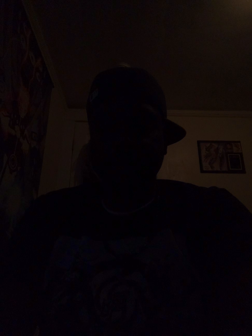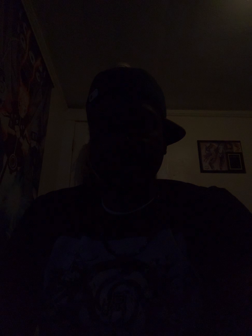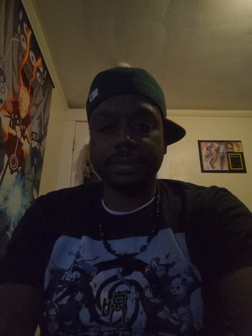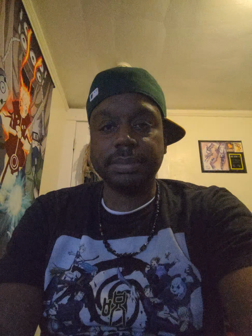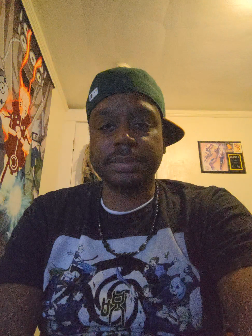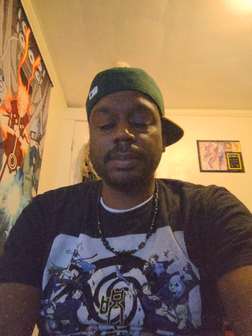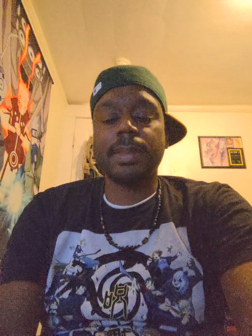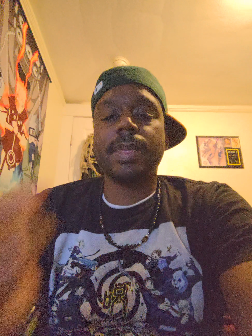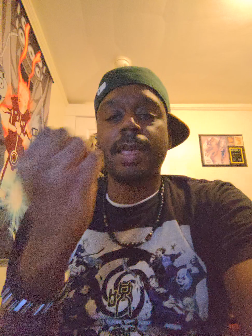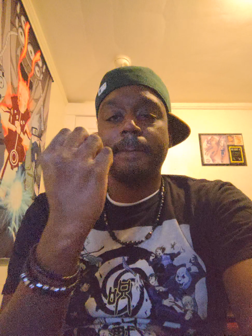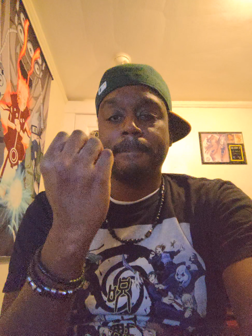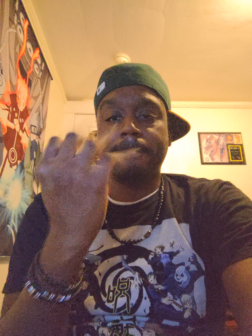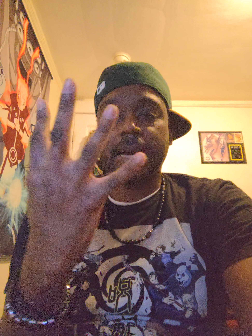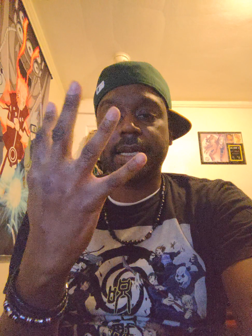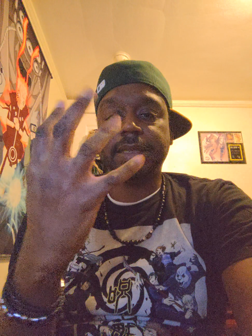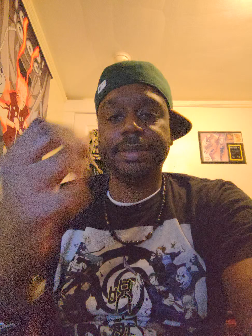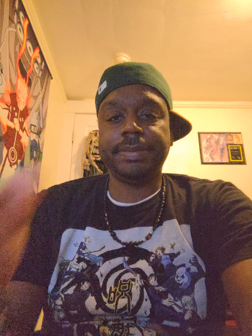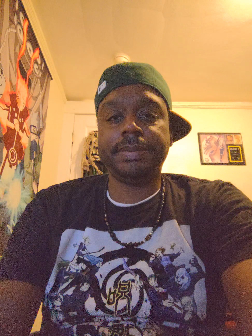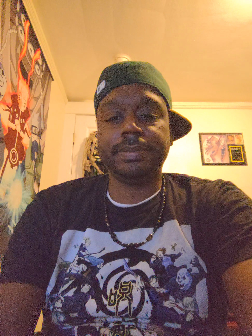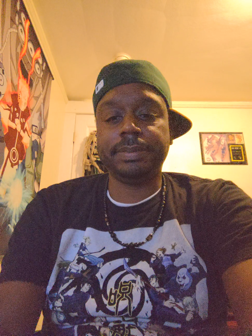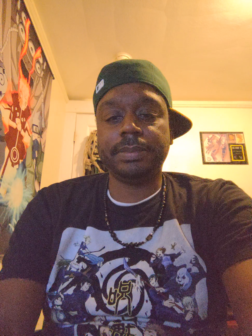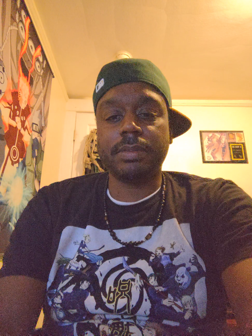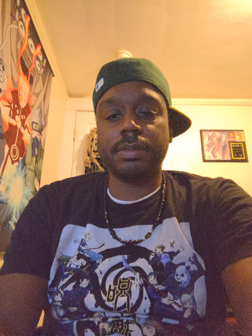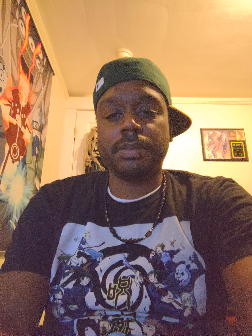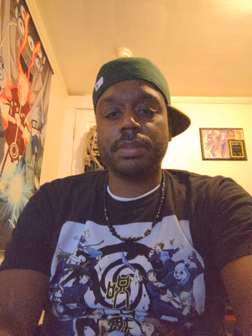many